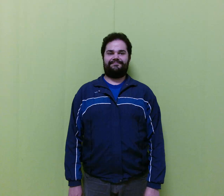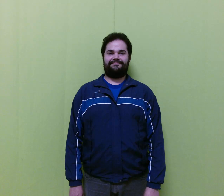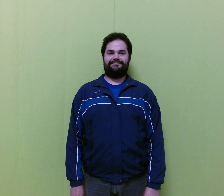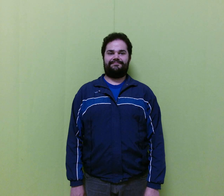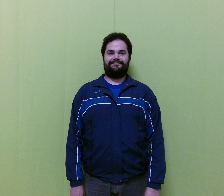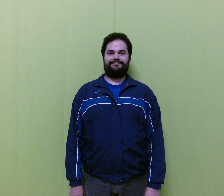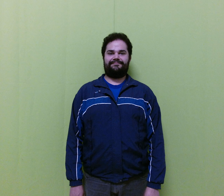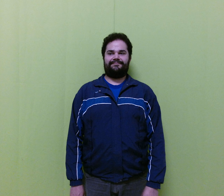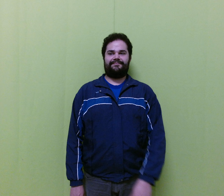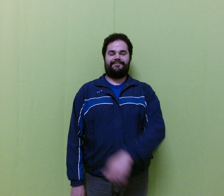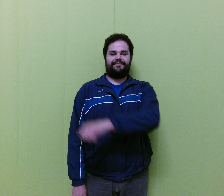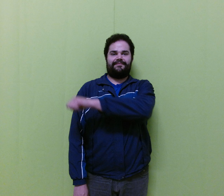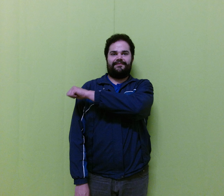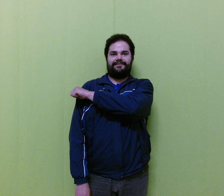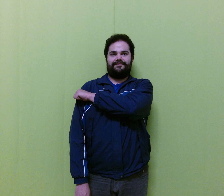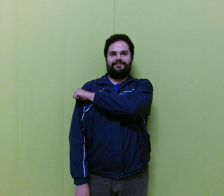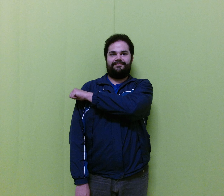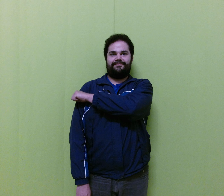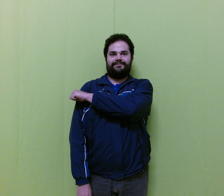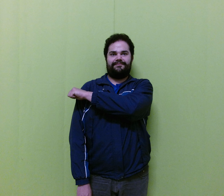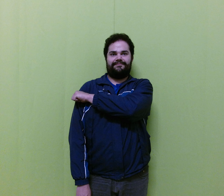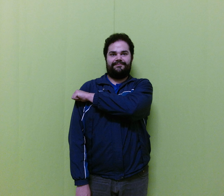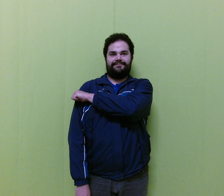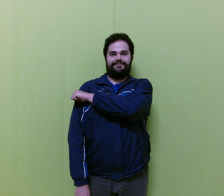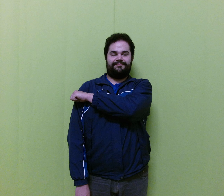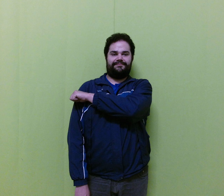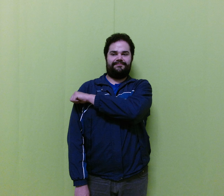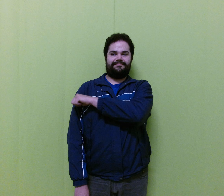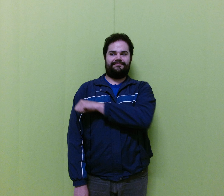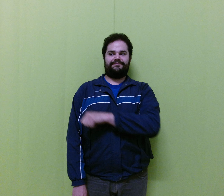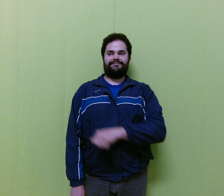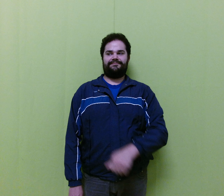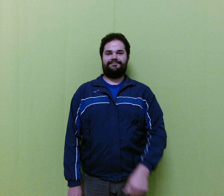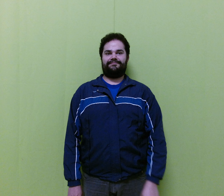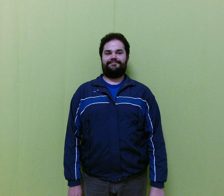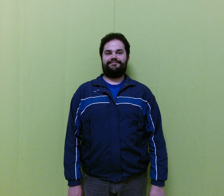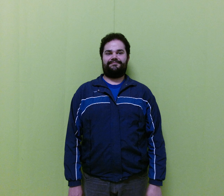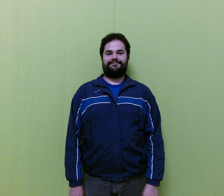aluno